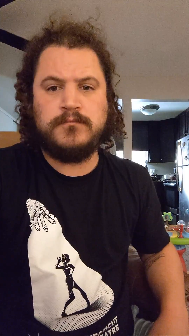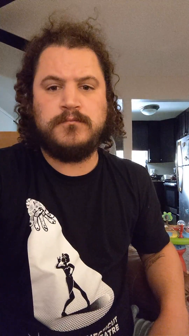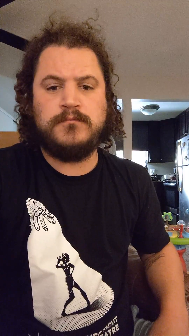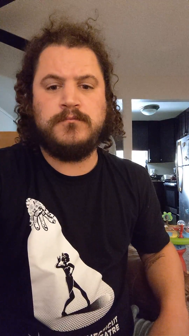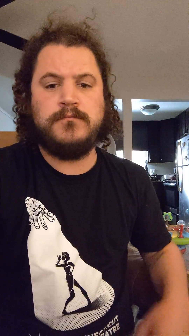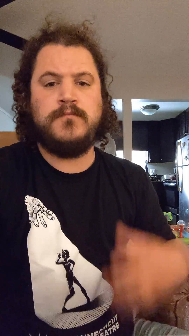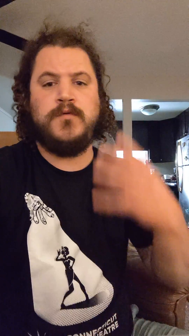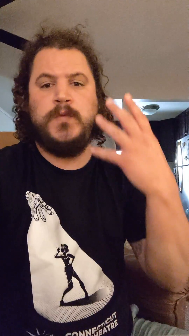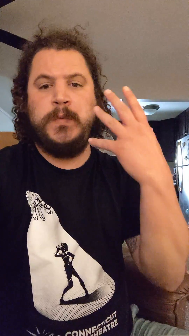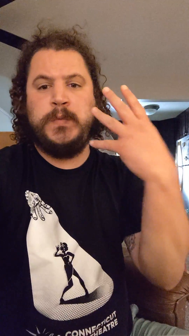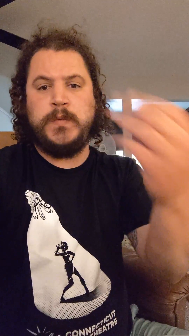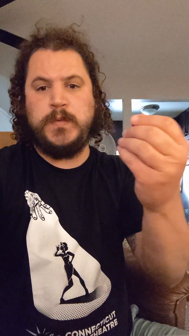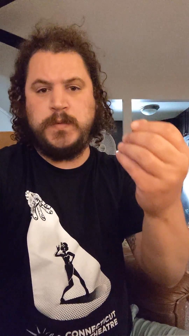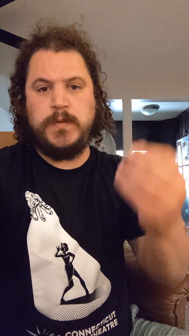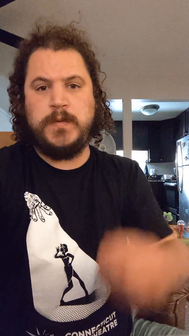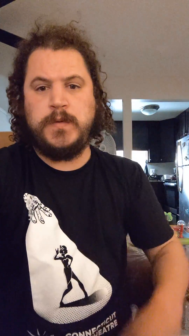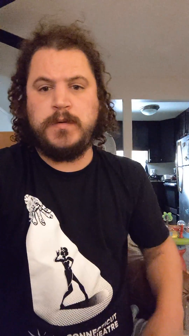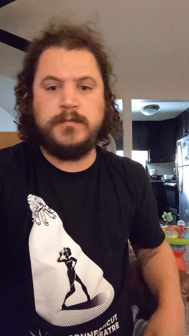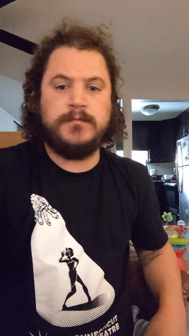going to